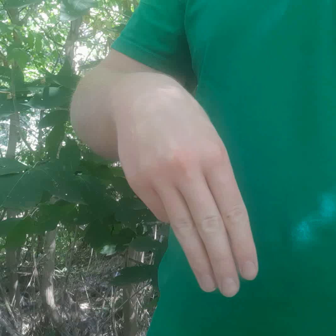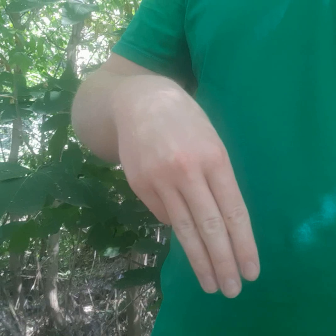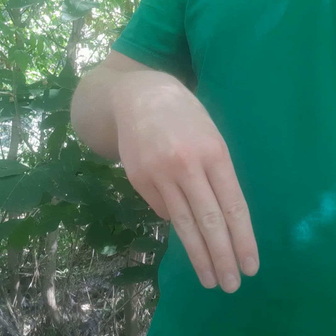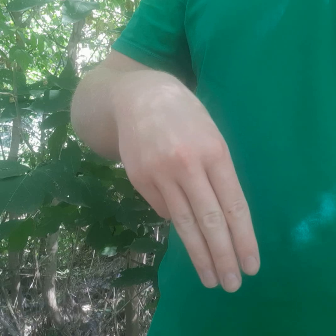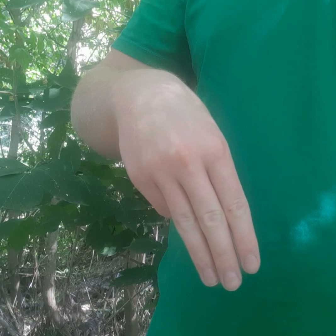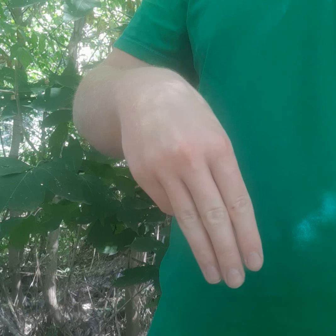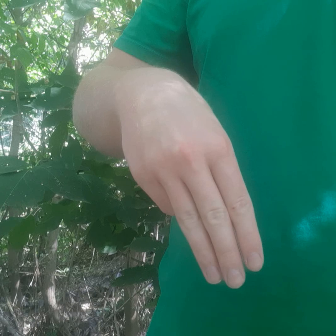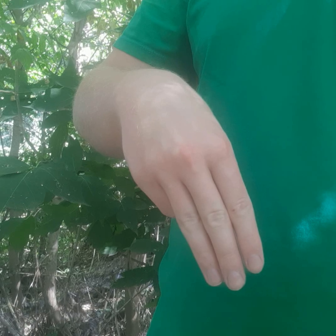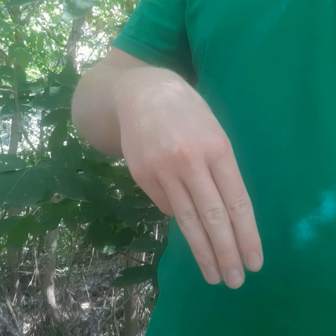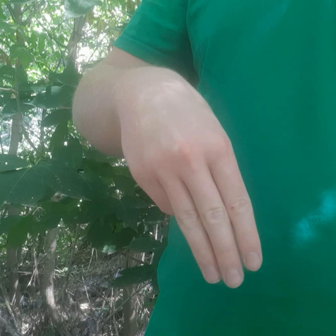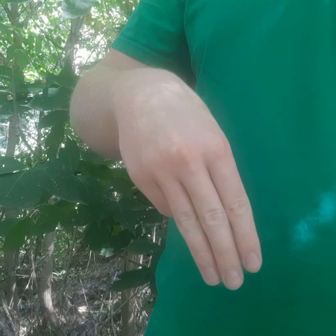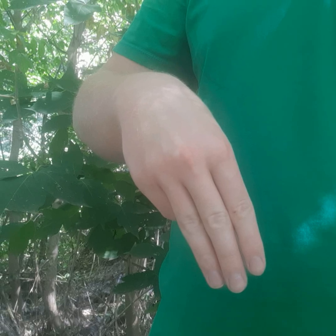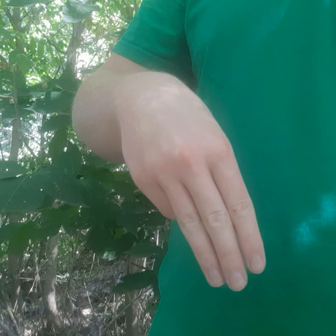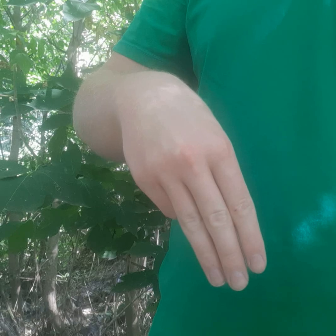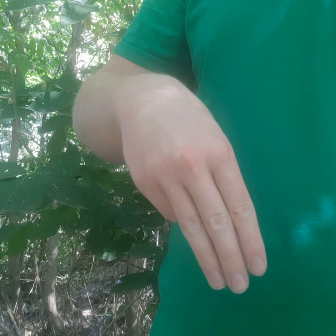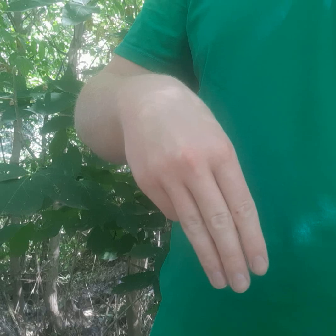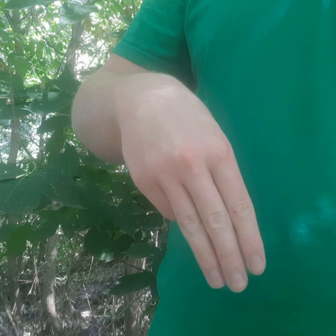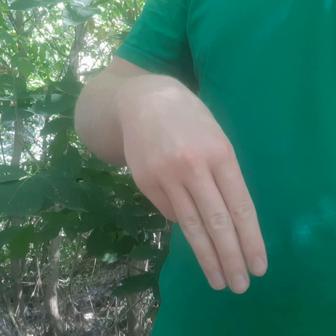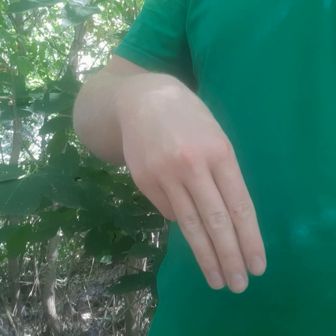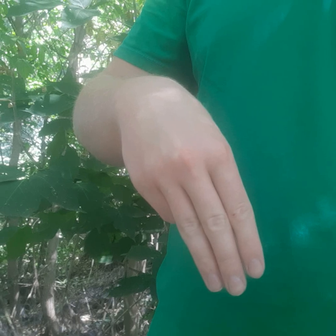Т